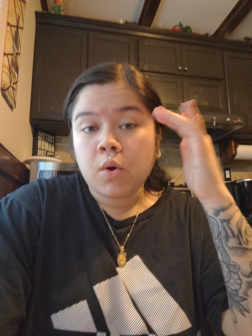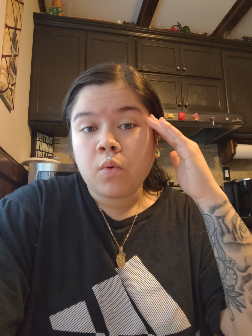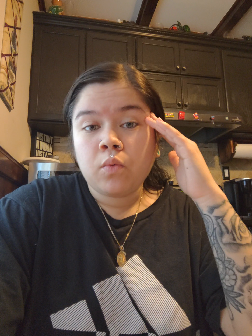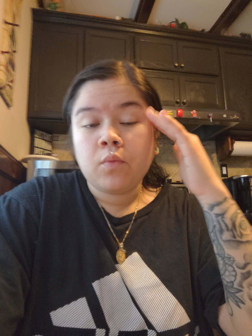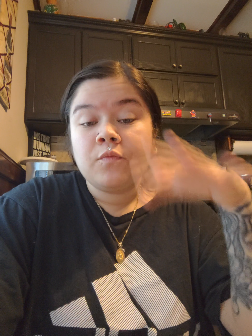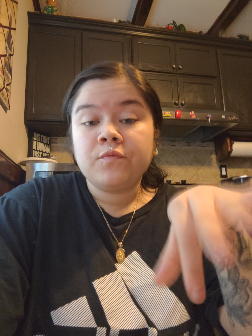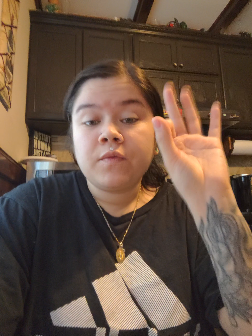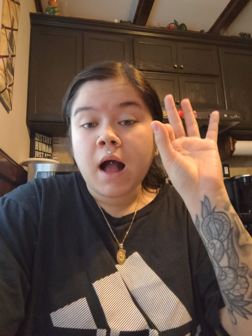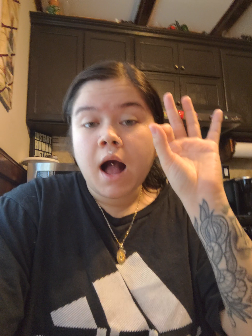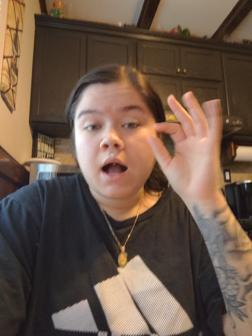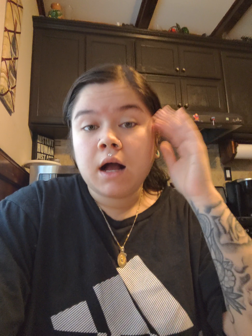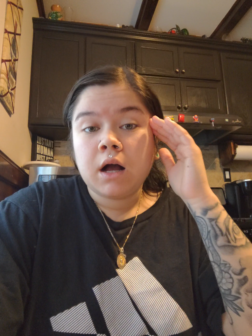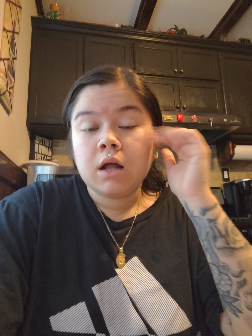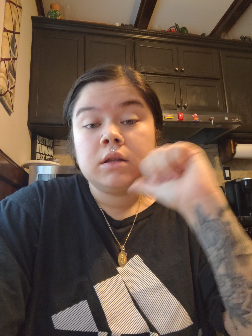find